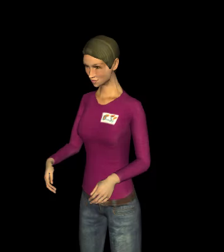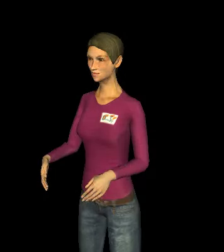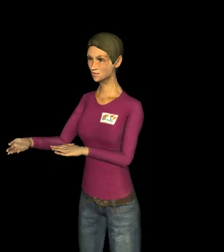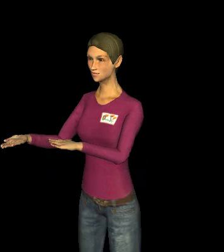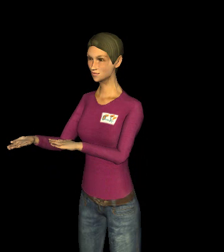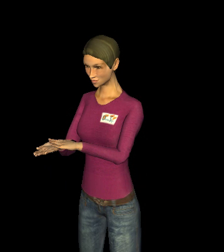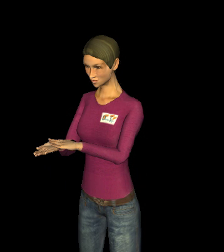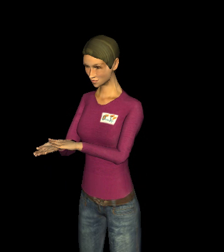فرن